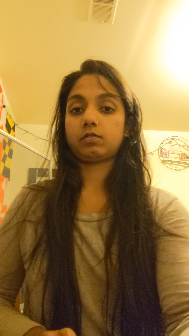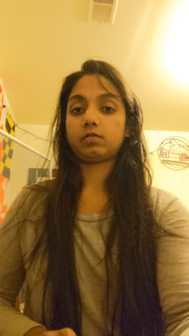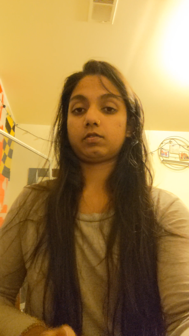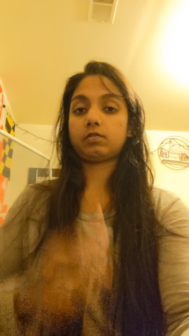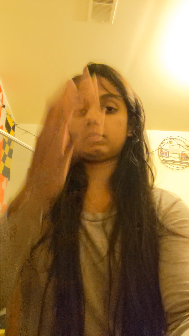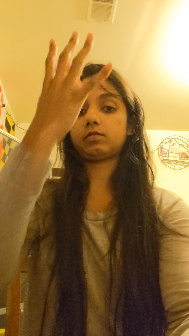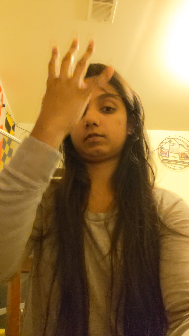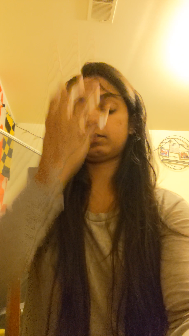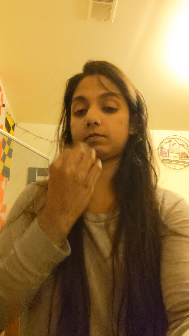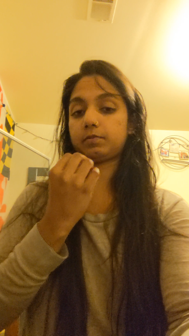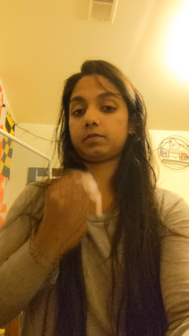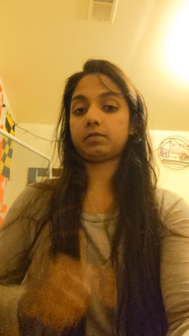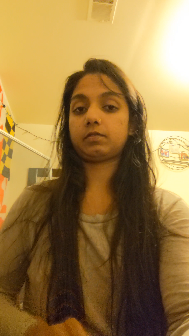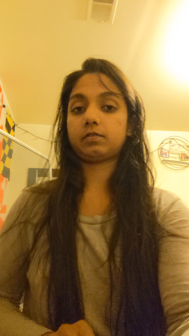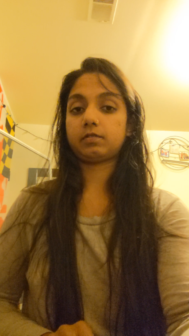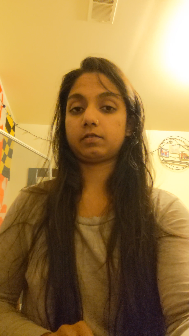asleep